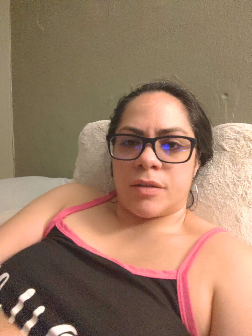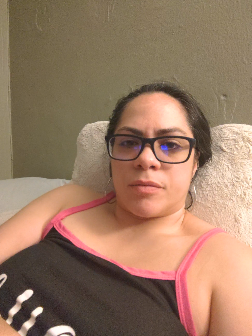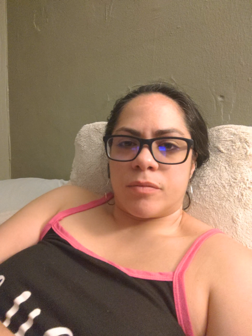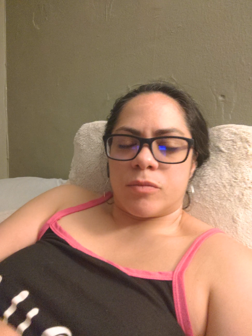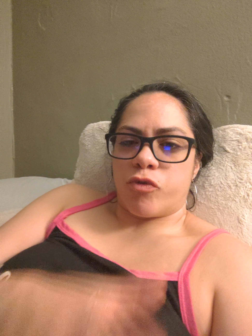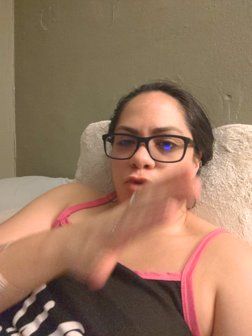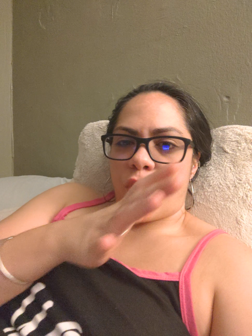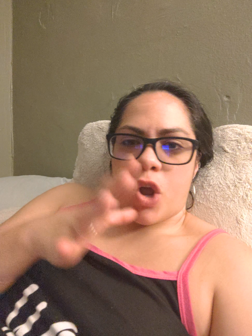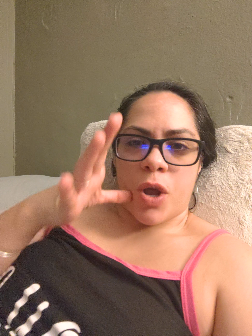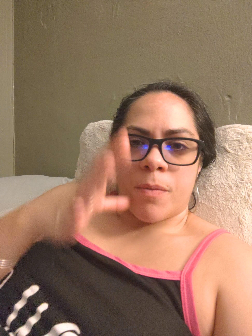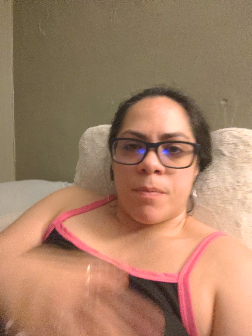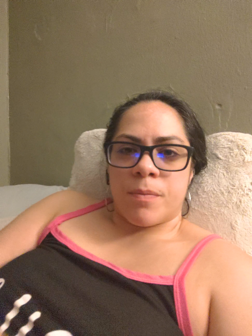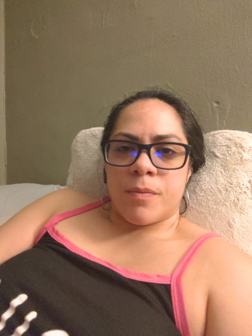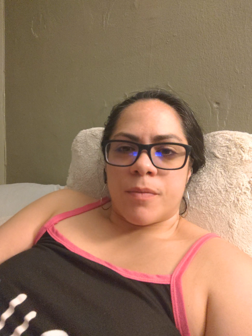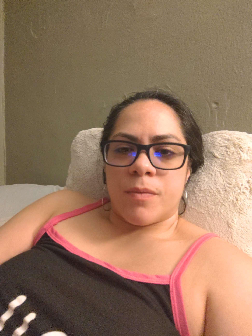farm